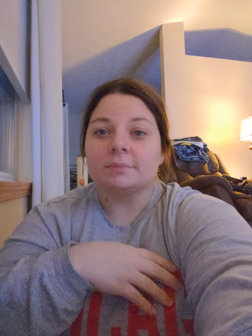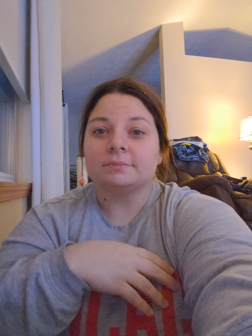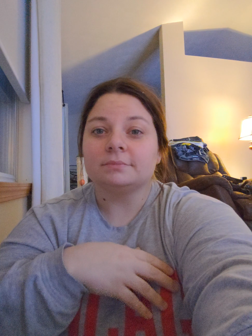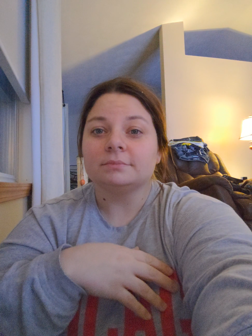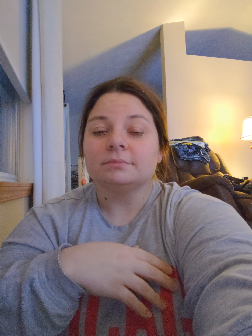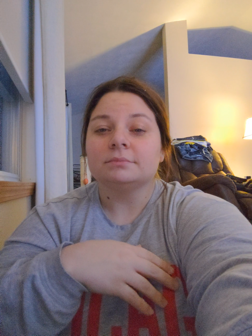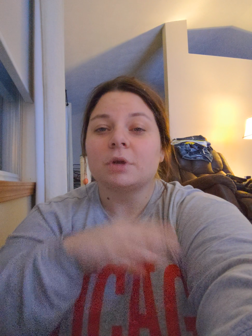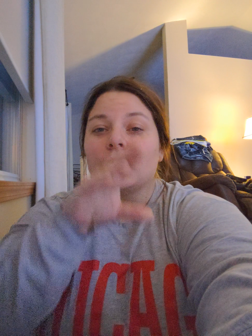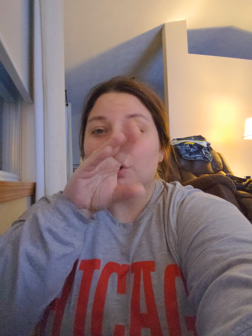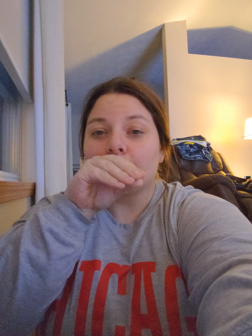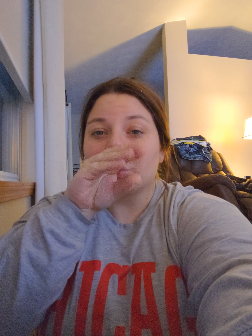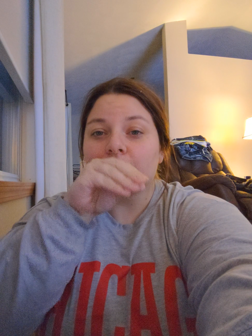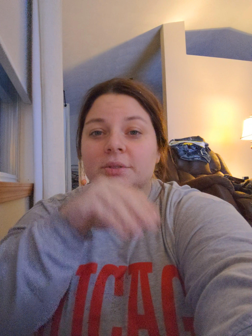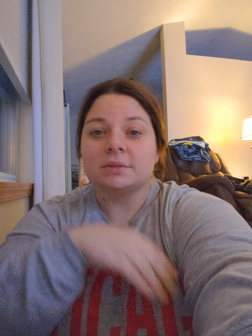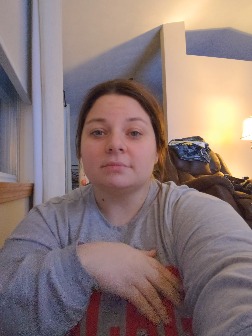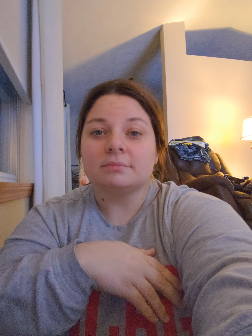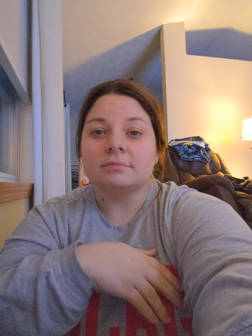goose